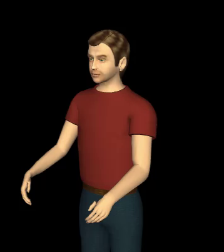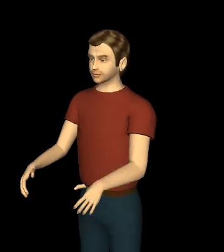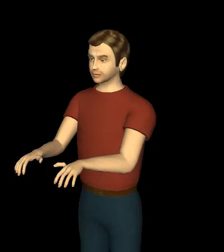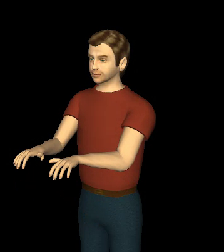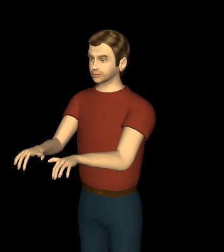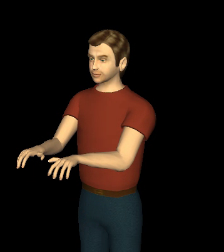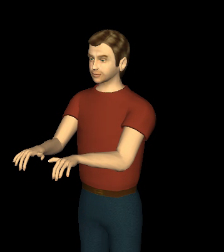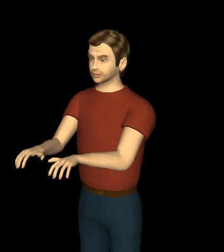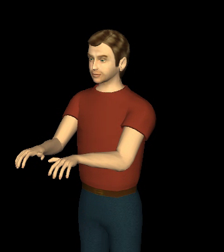يكتب على الآلة الكاتبة